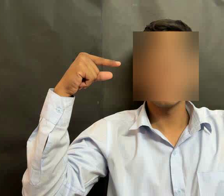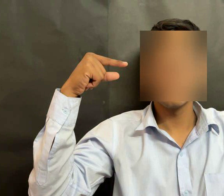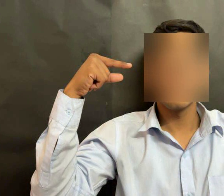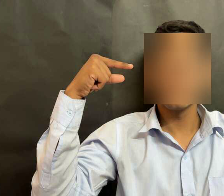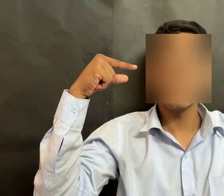G